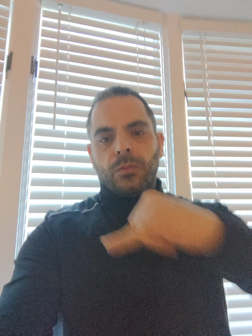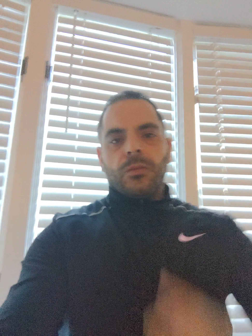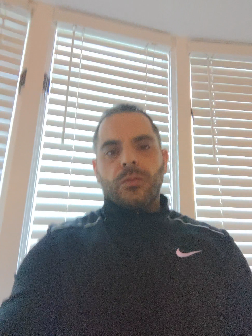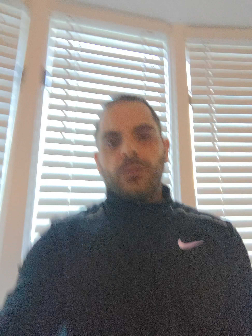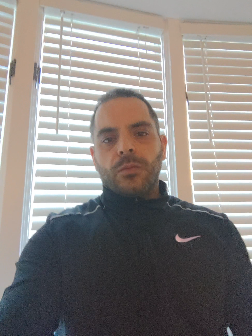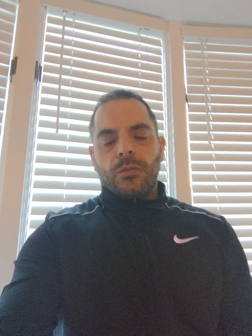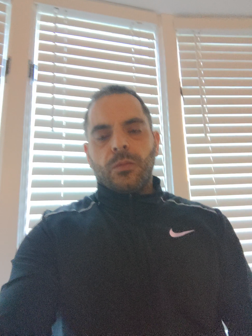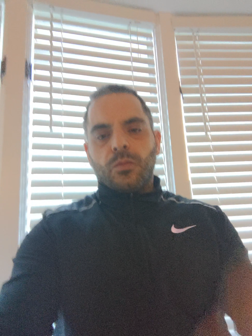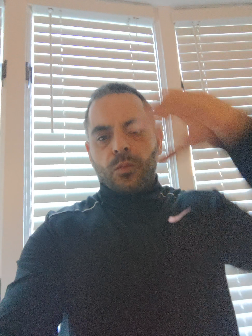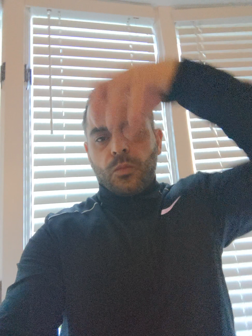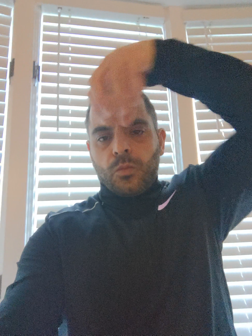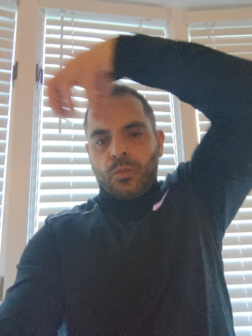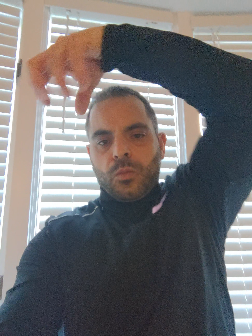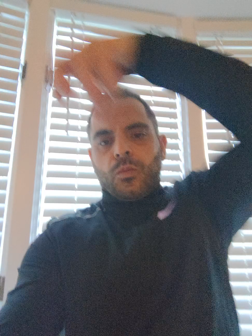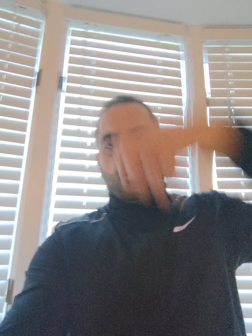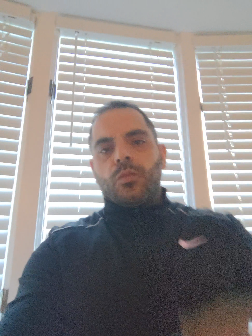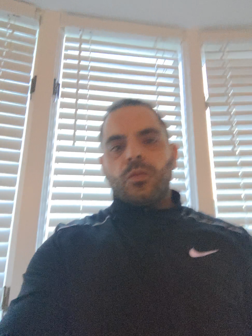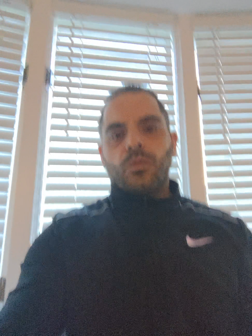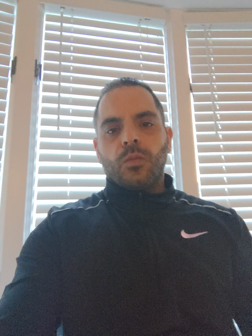cloud